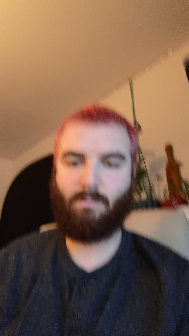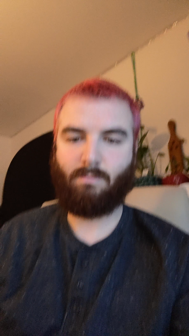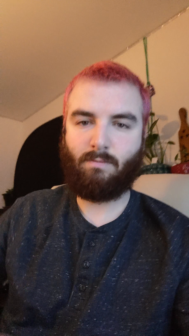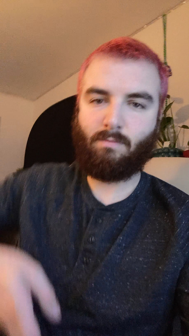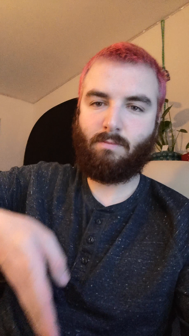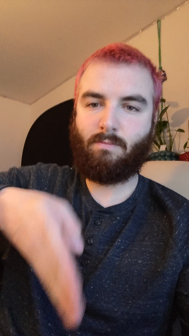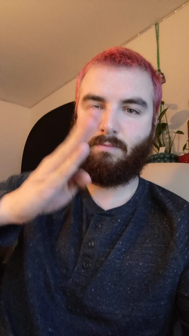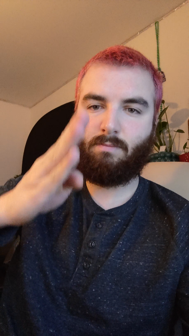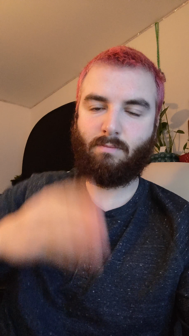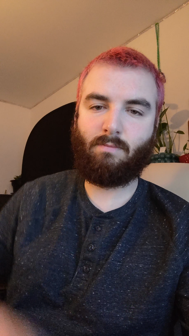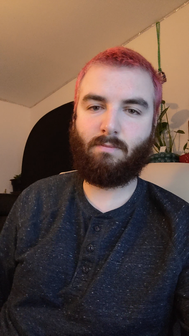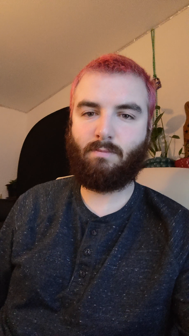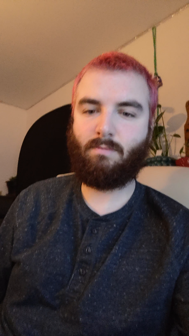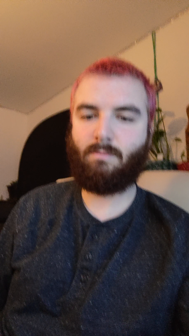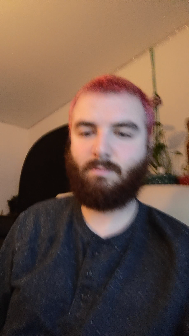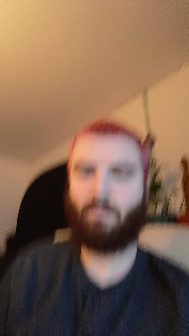kick